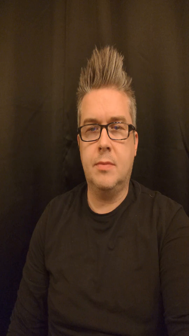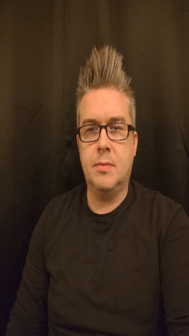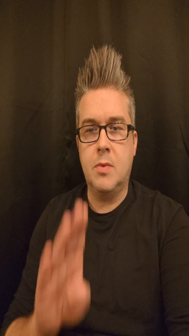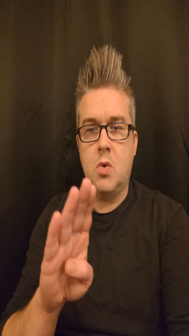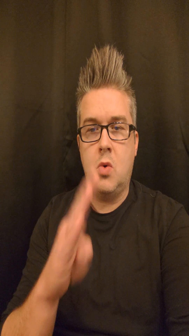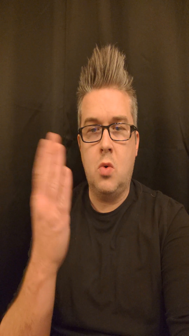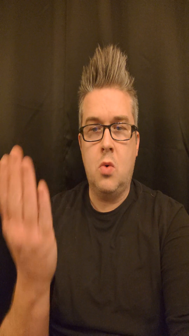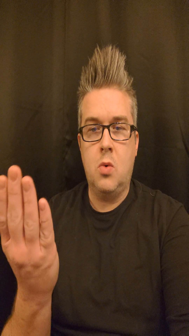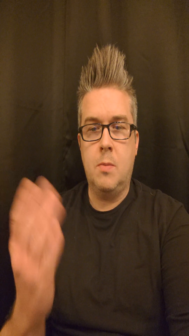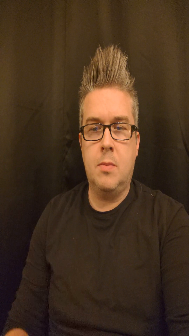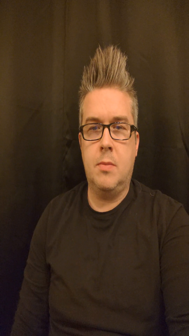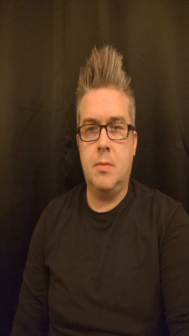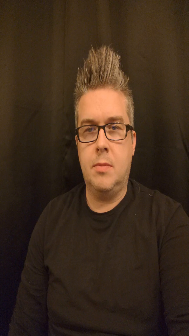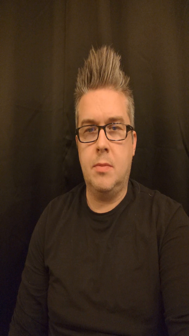open